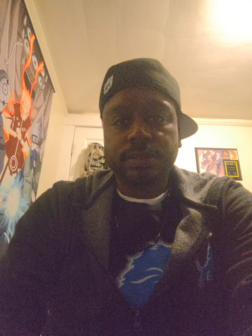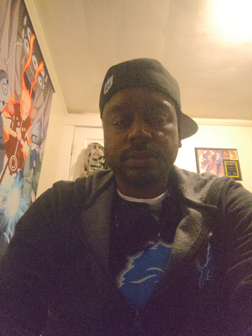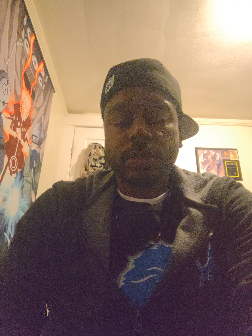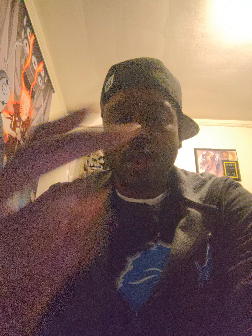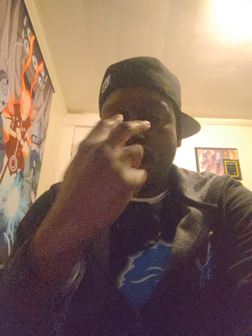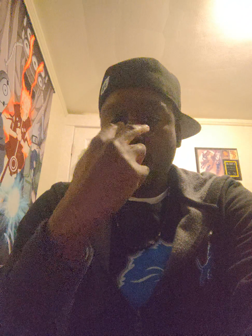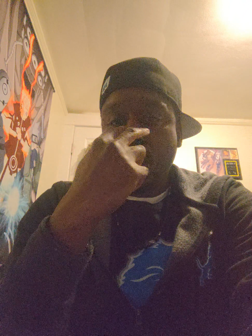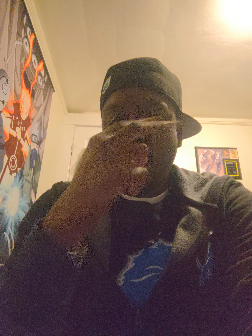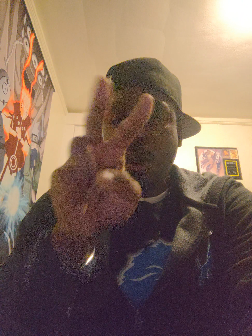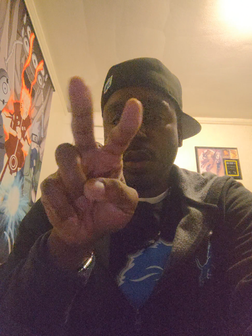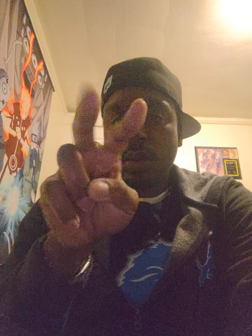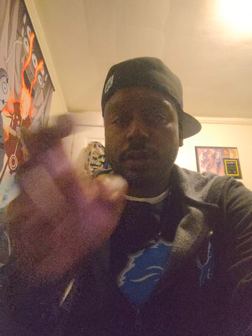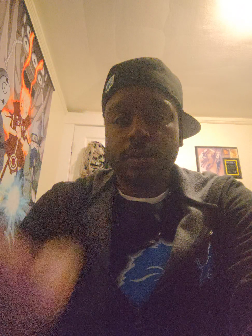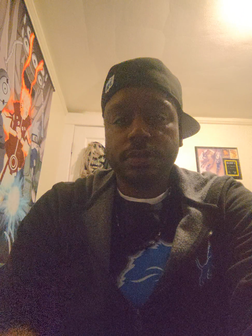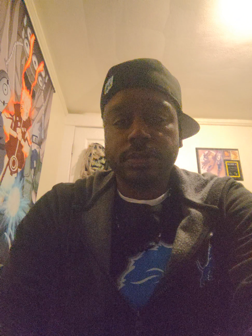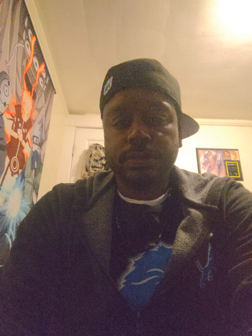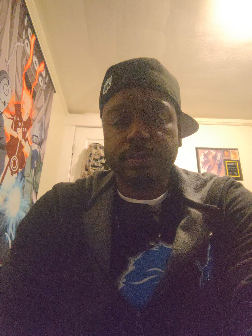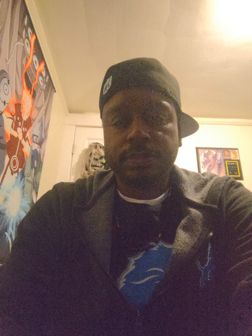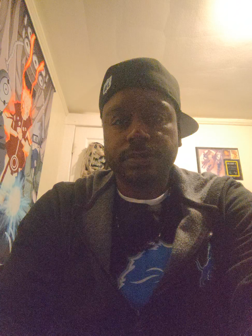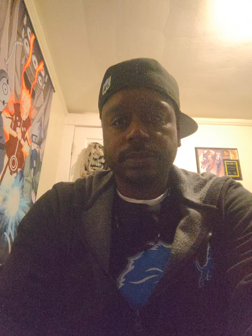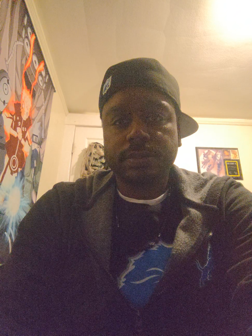look